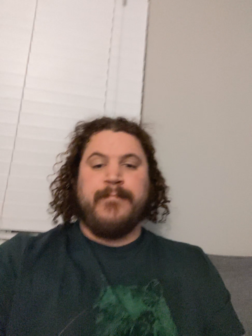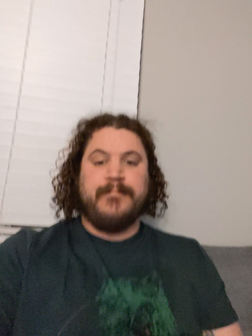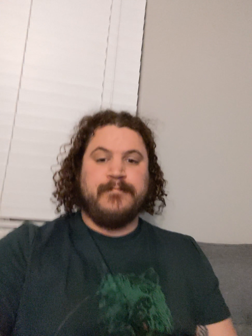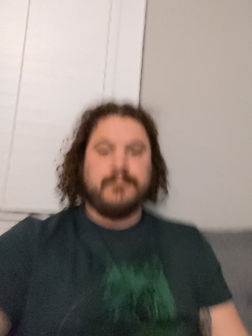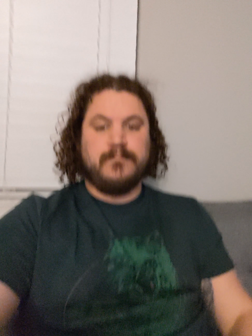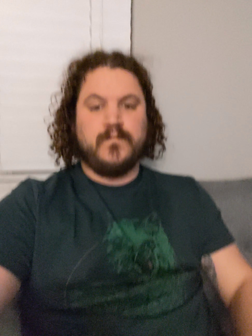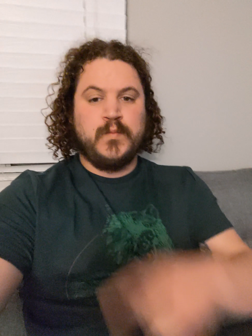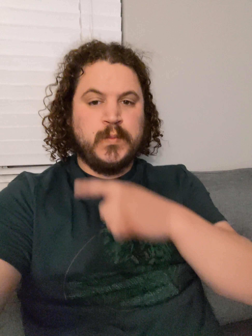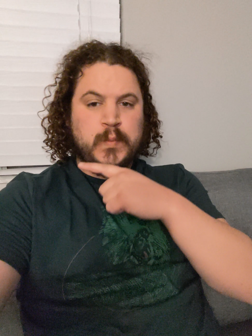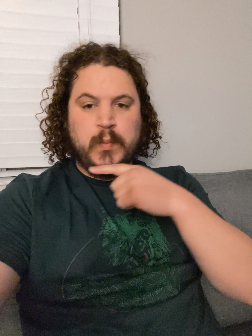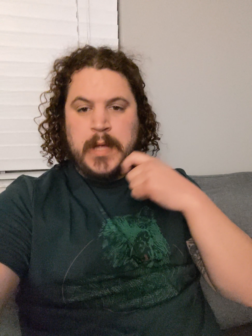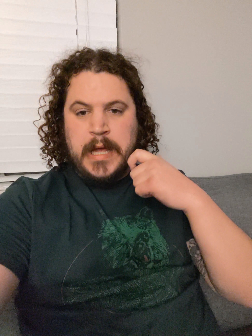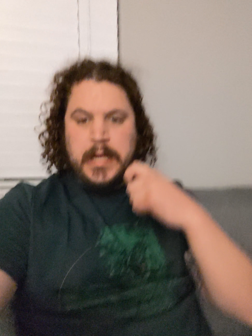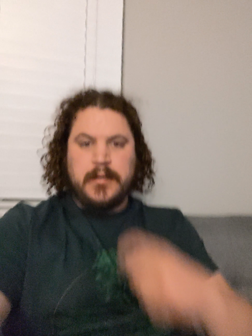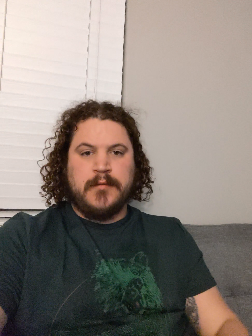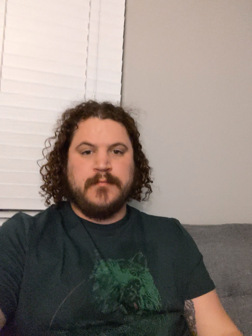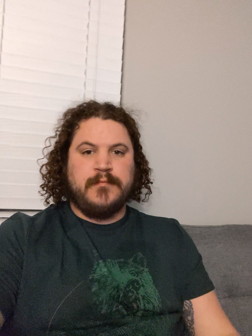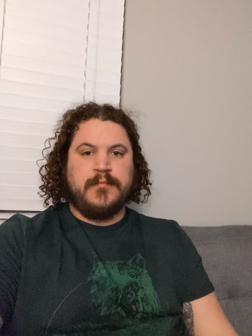dry